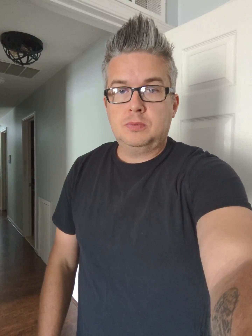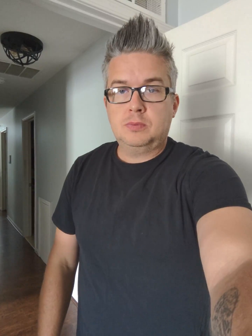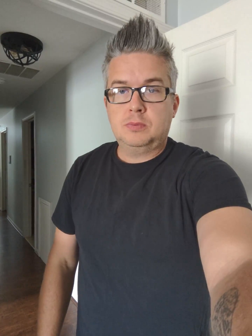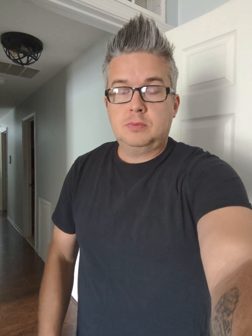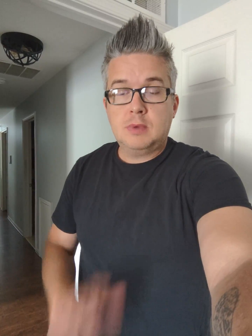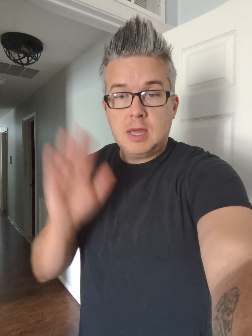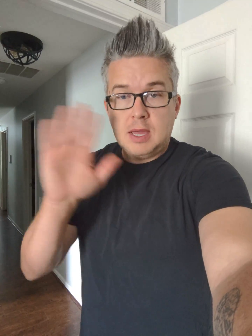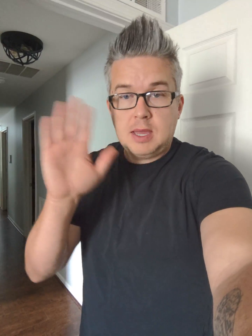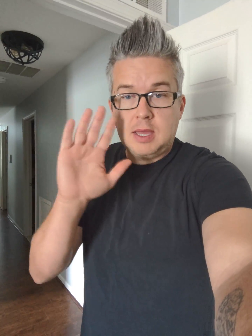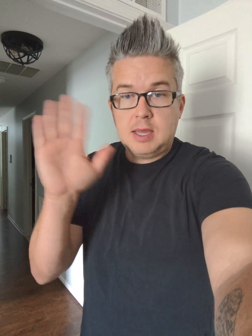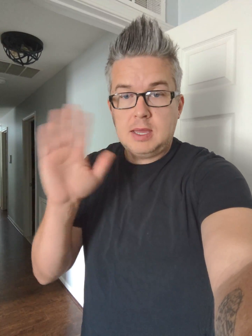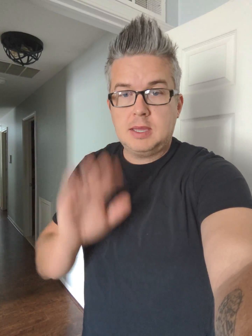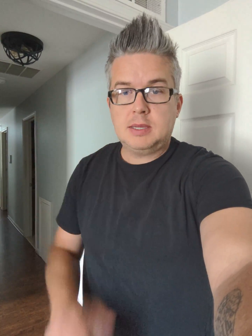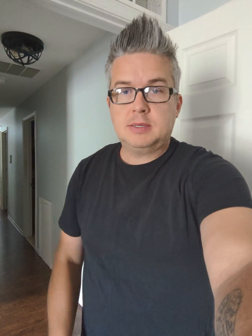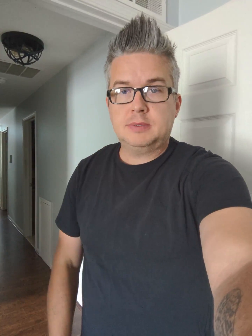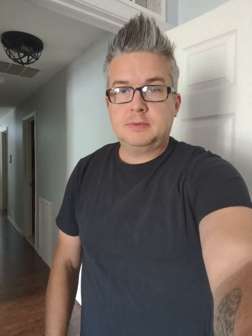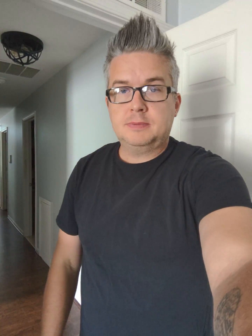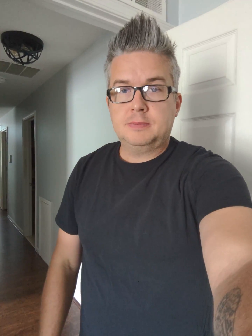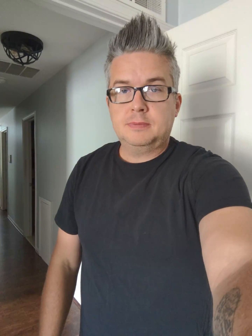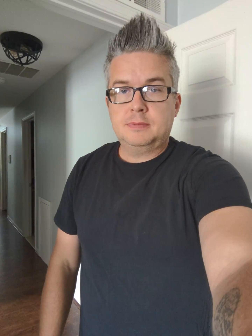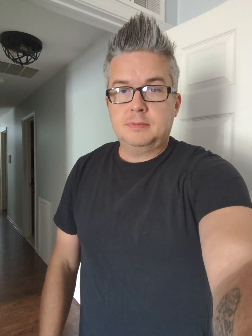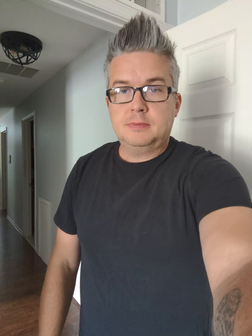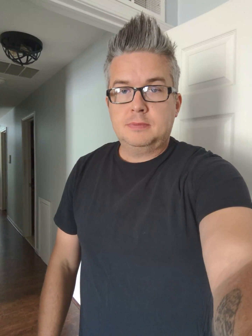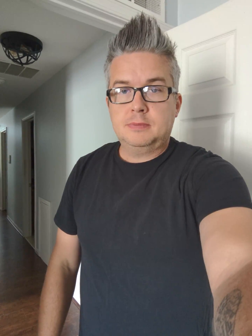hi